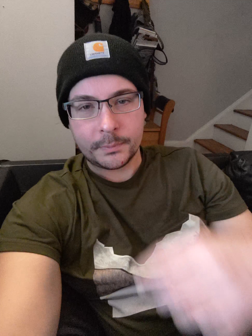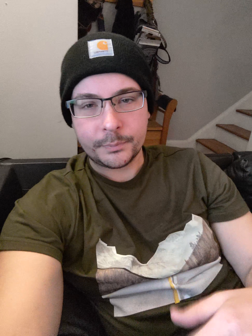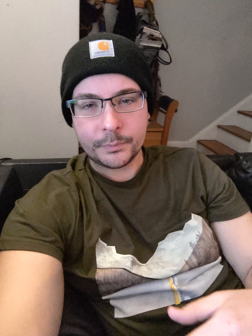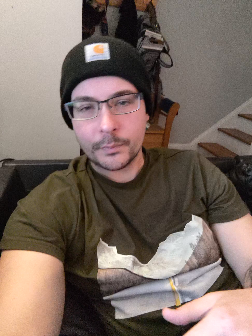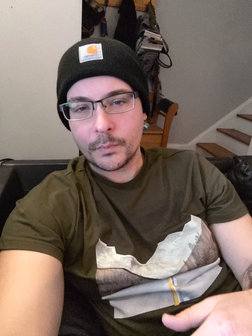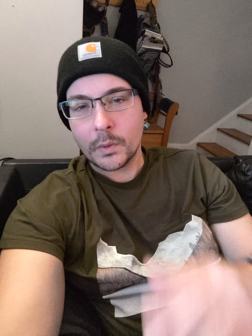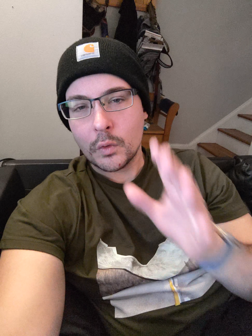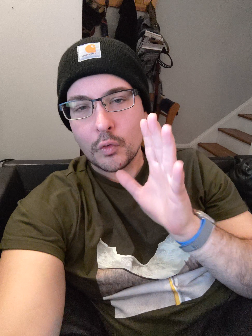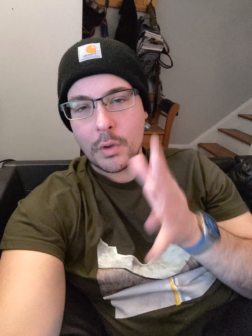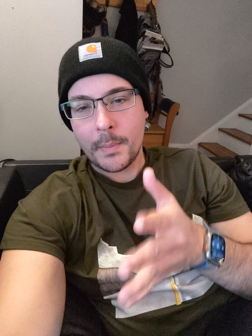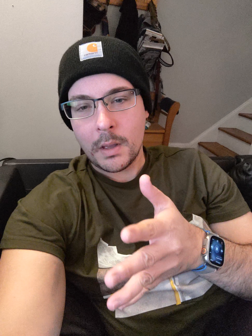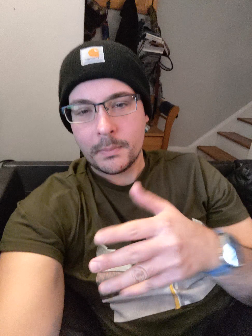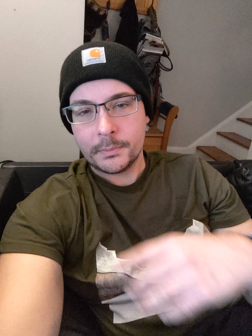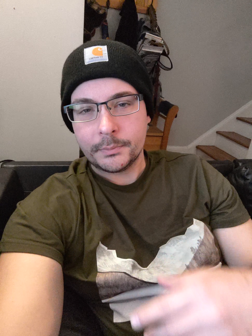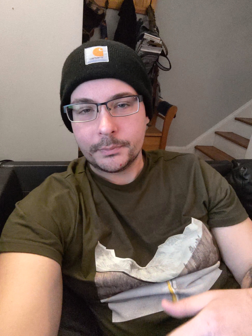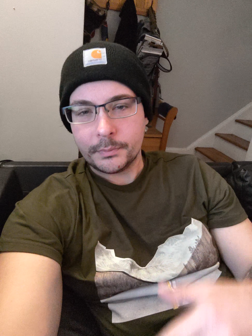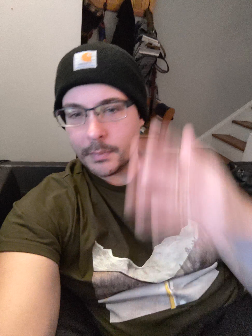grandma